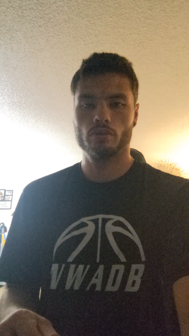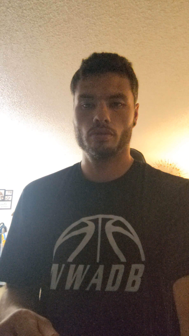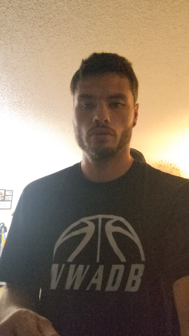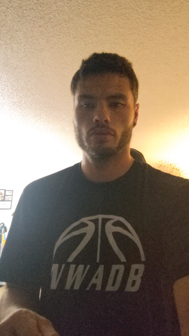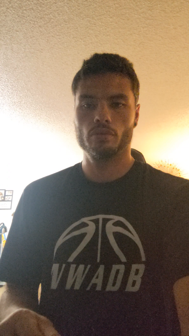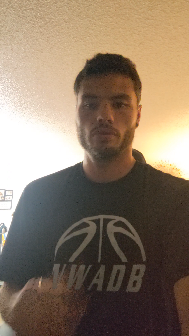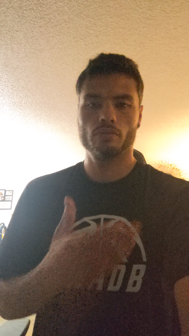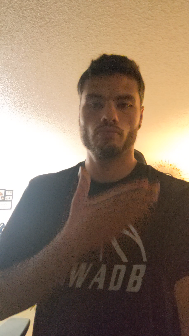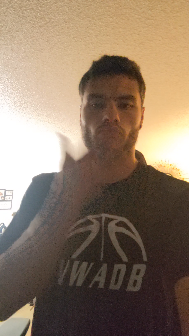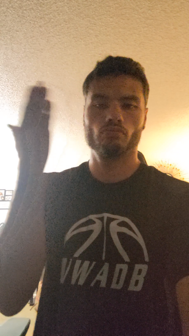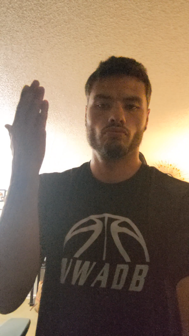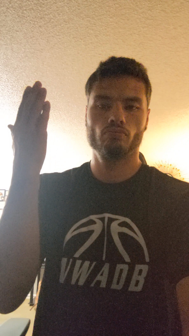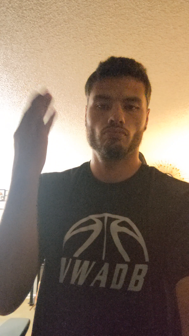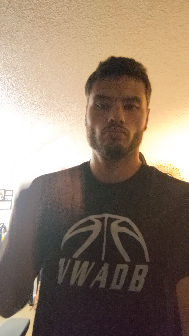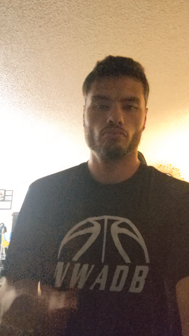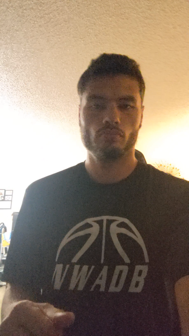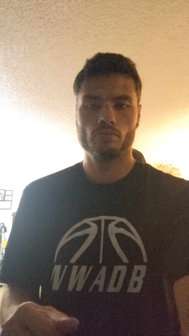all gone